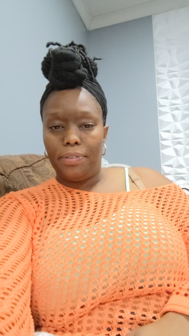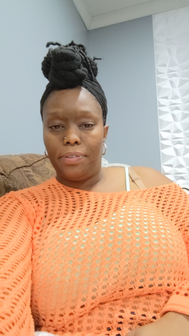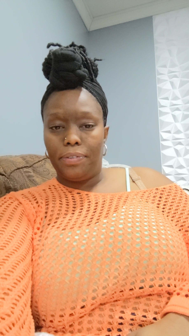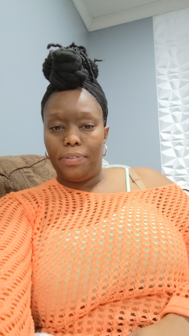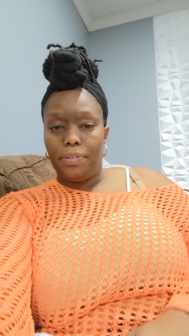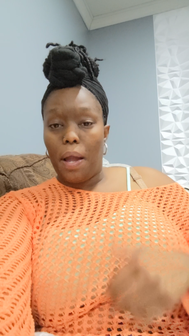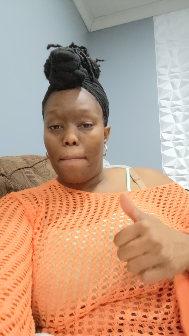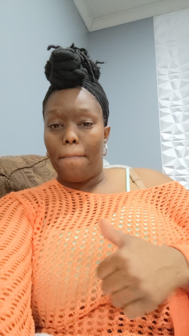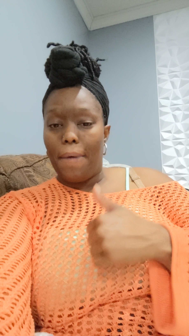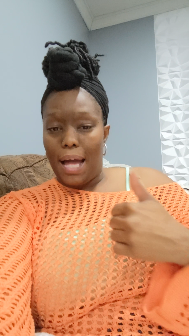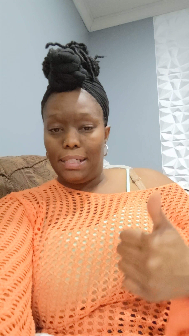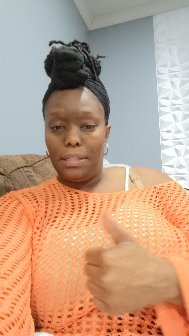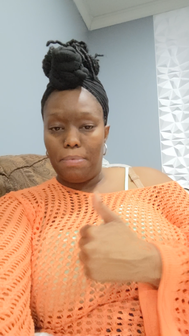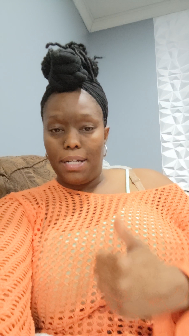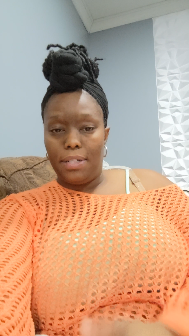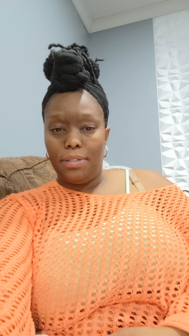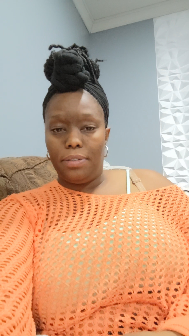basement